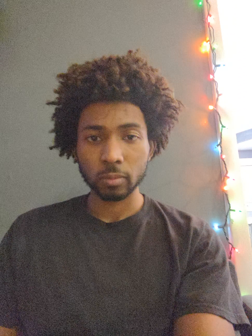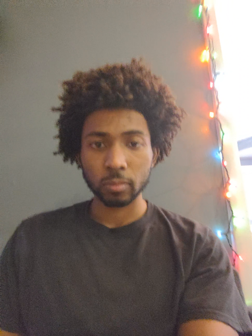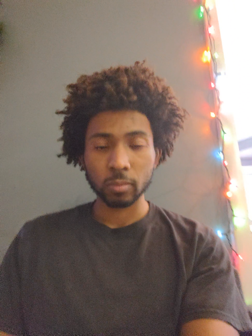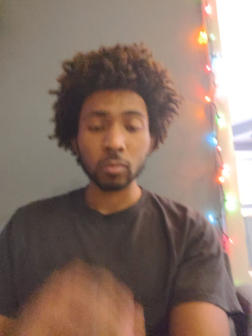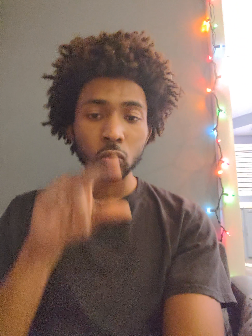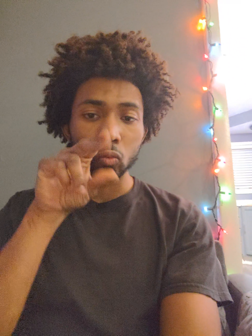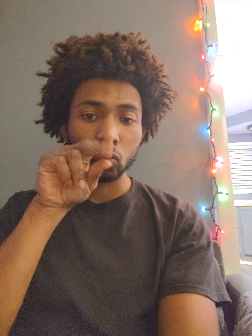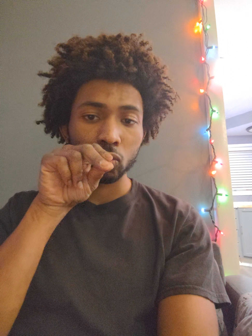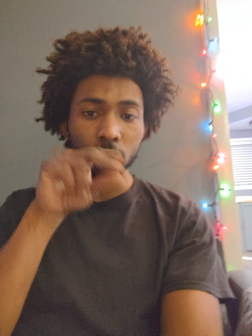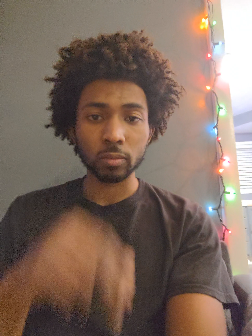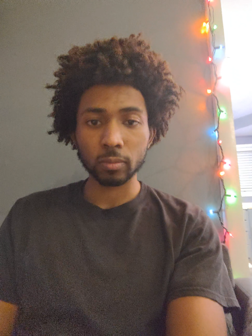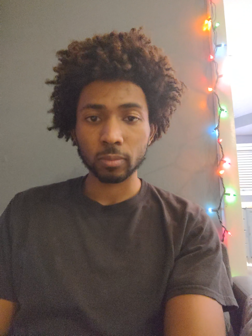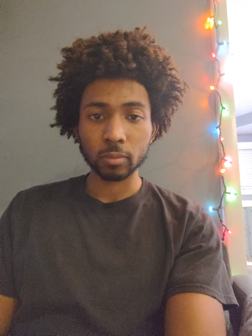duck